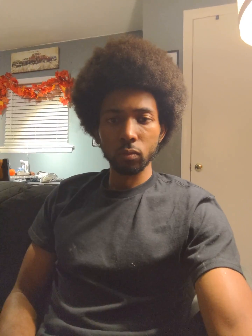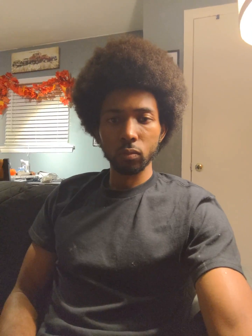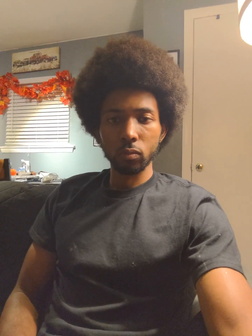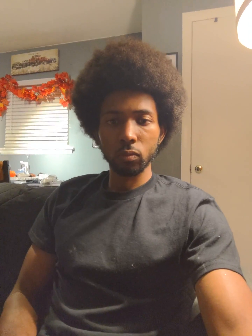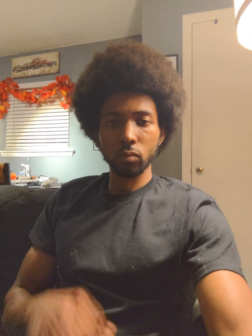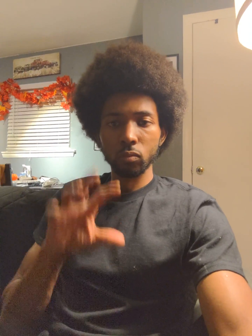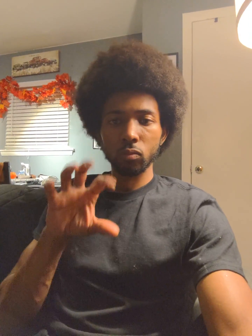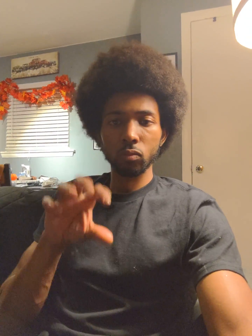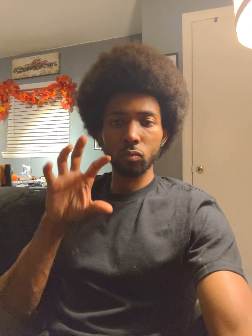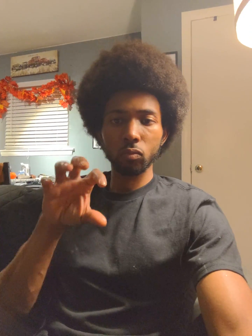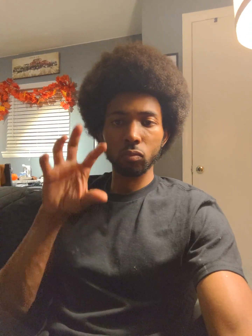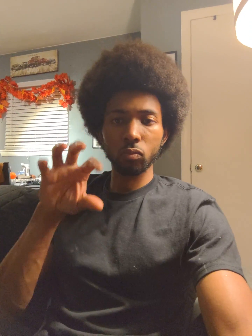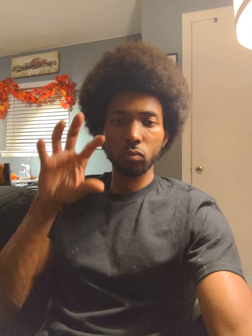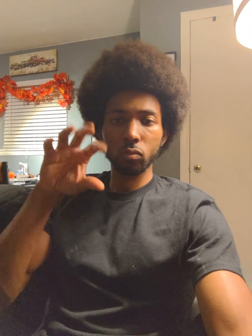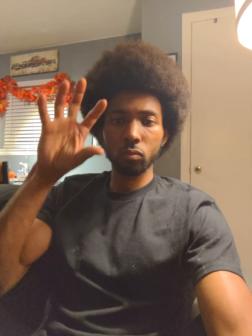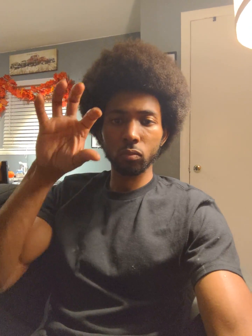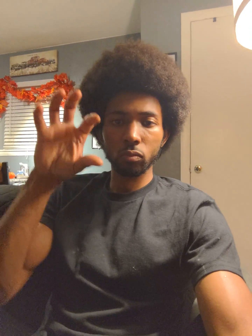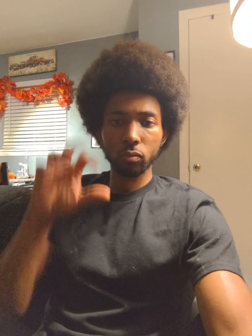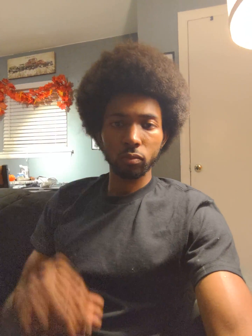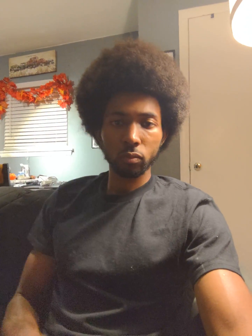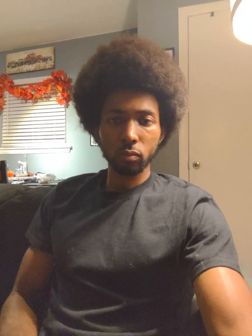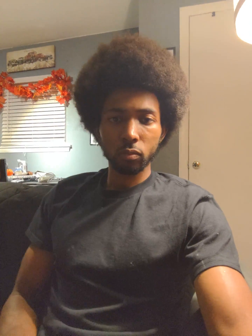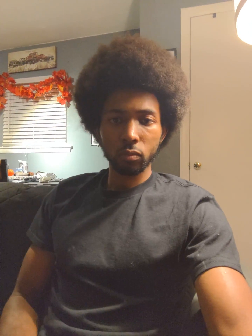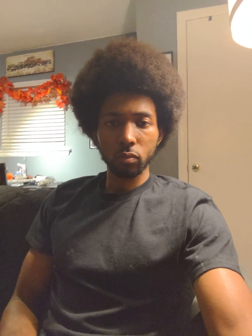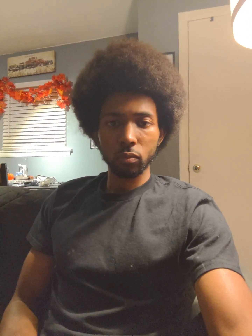climb